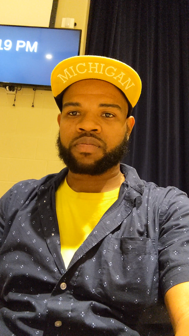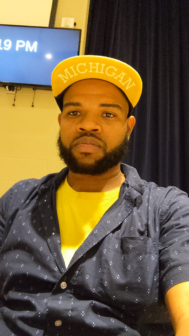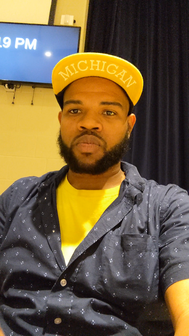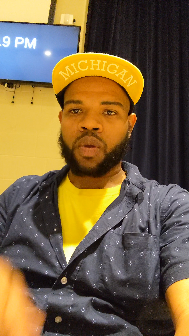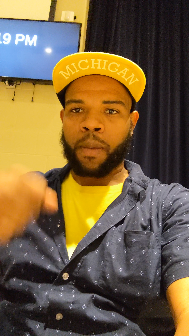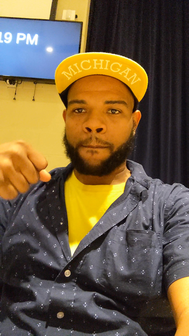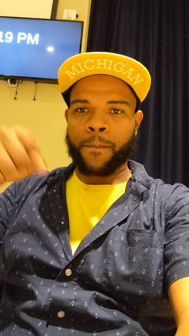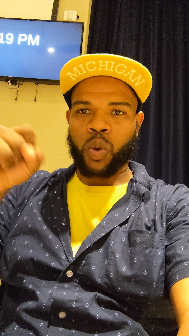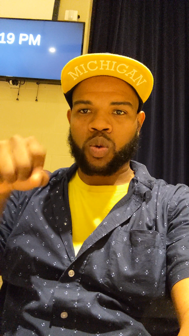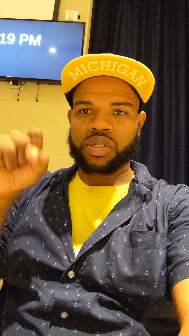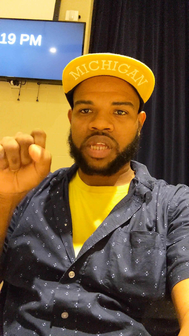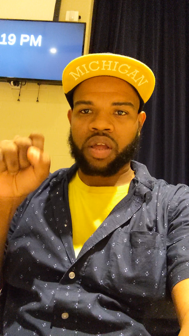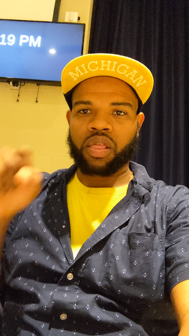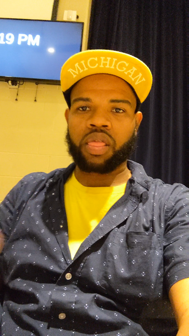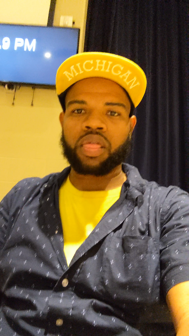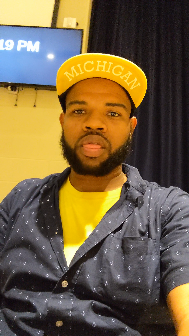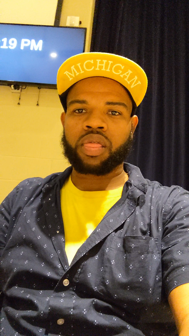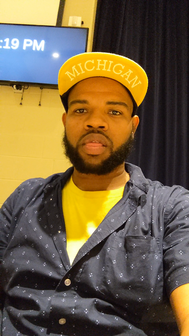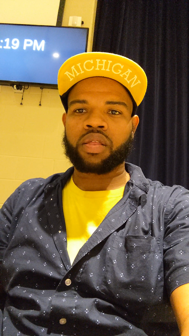motorcycle